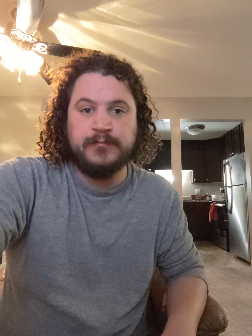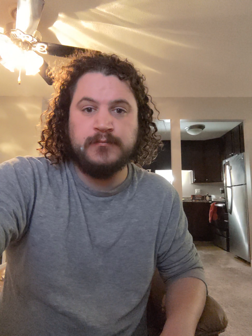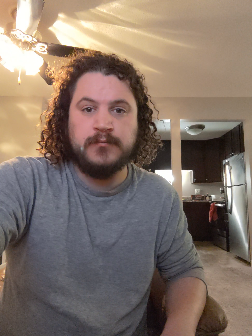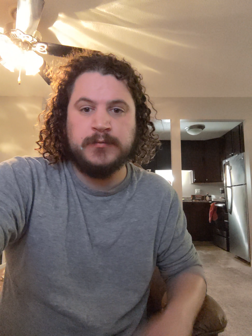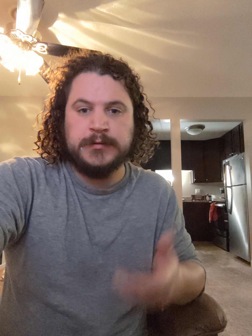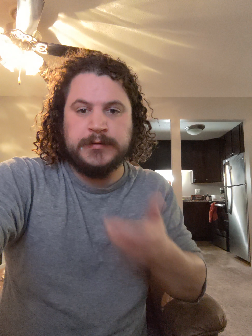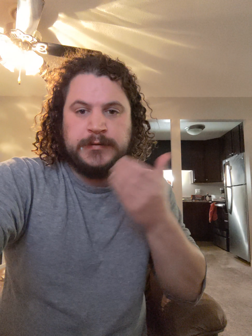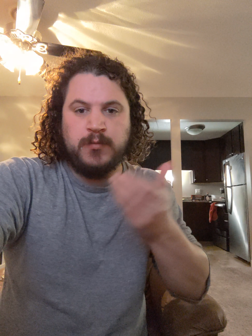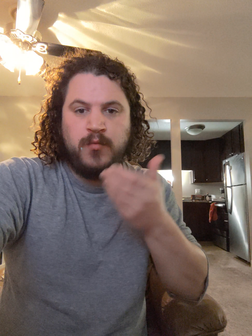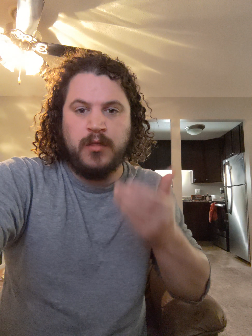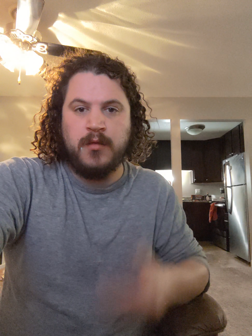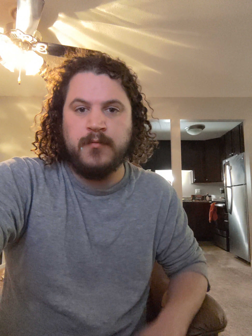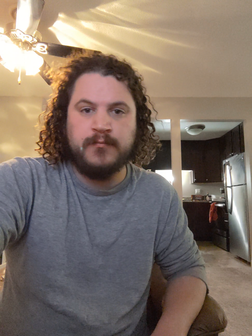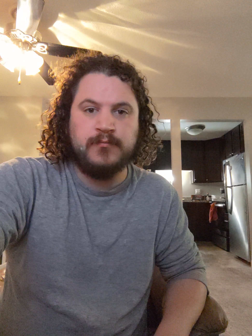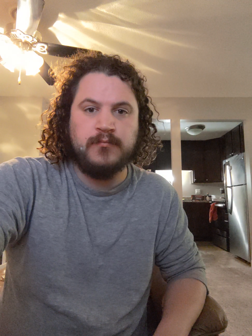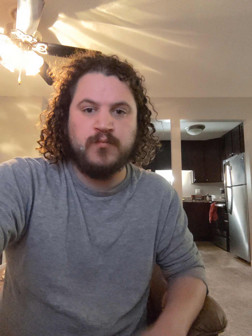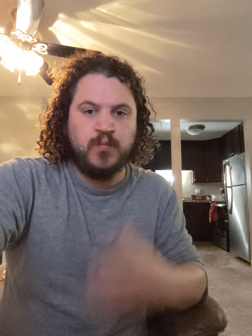cereal